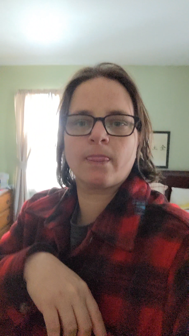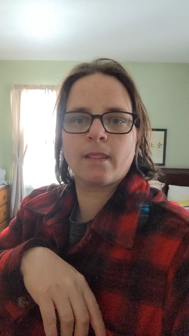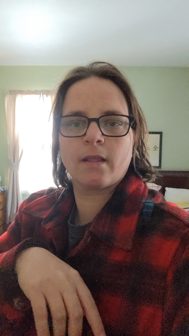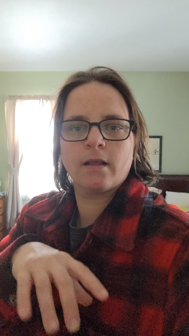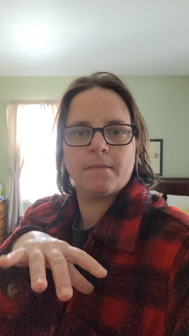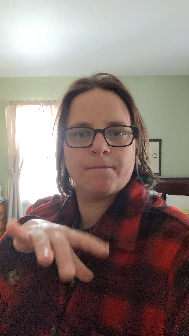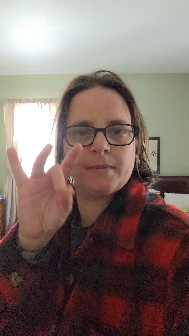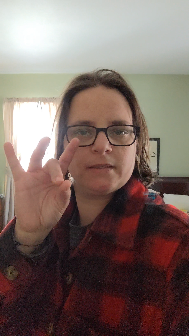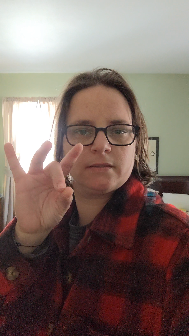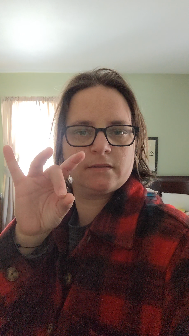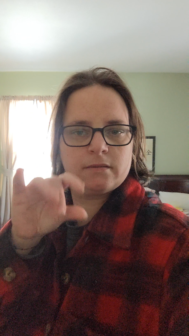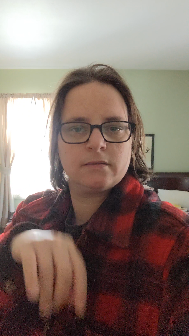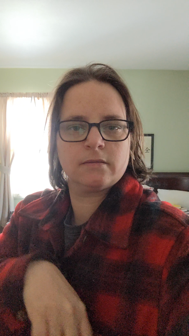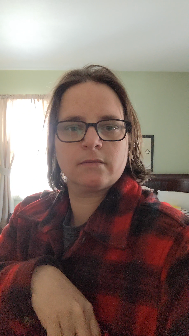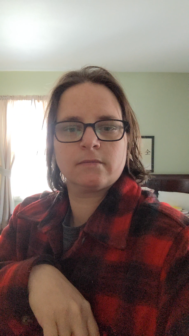pick